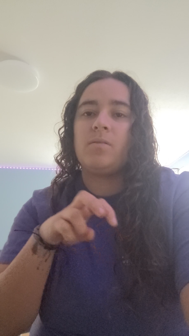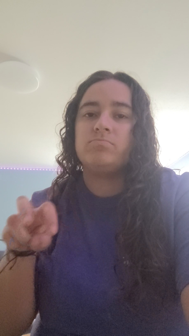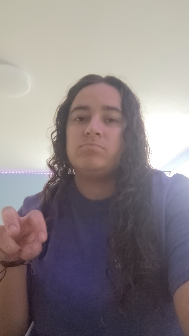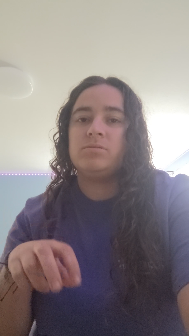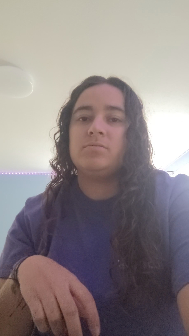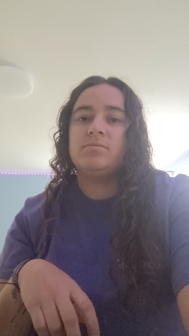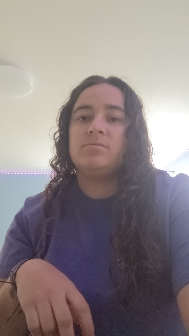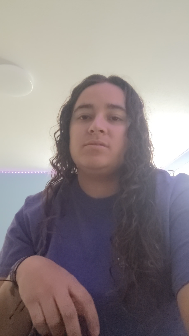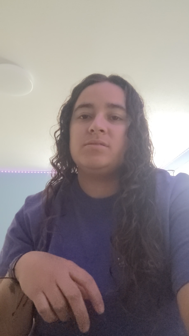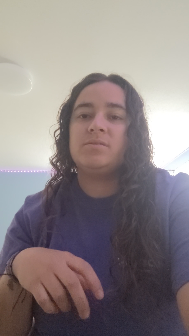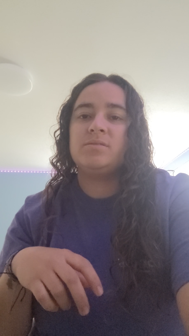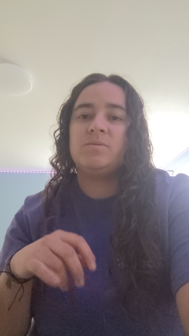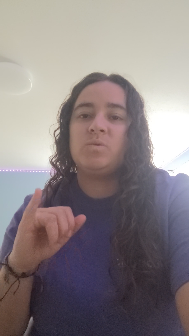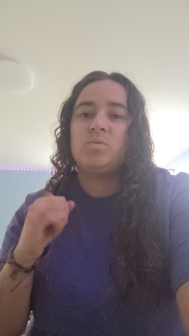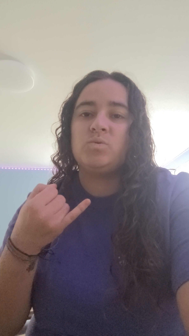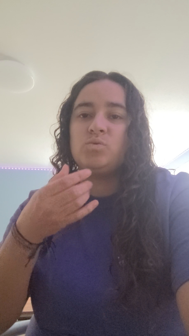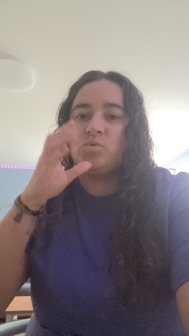juice